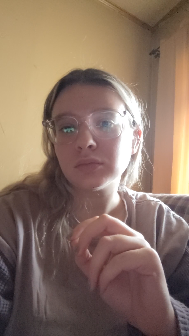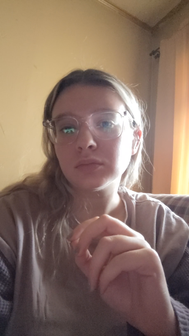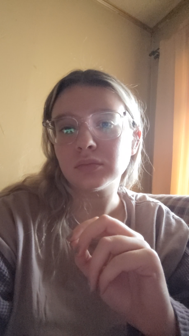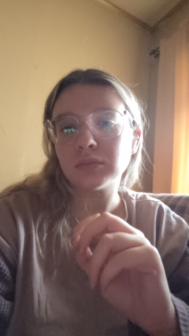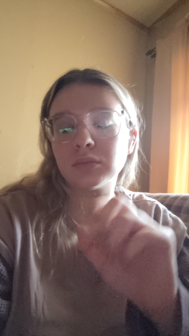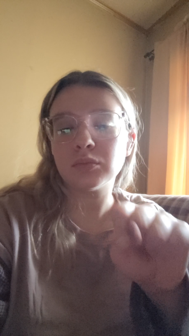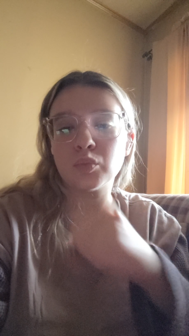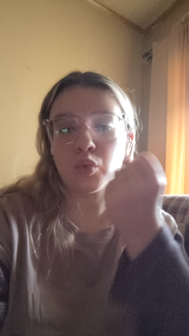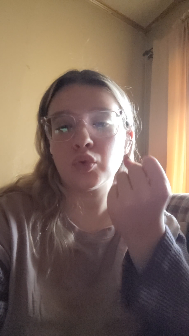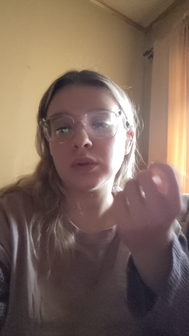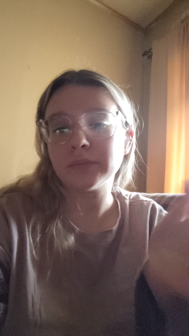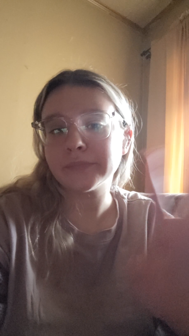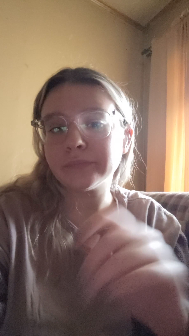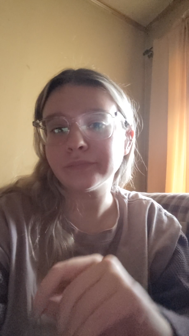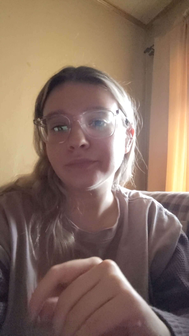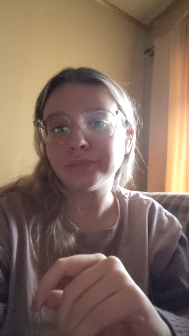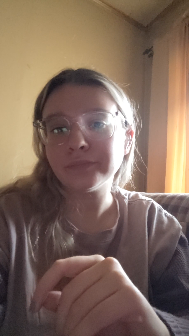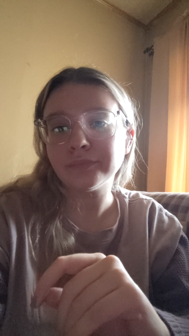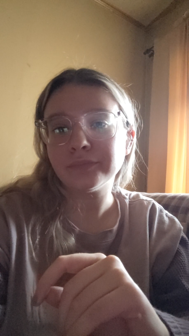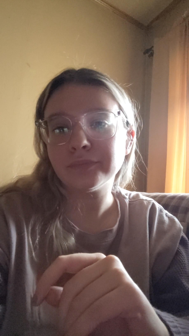broken